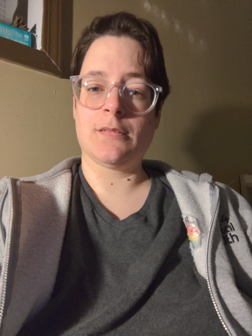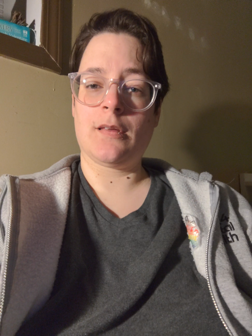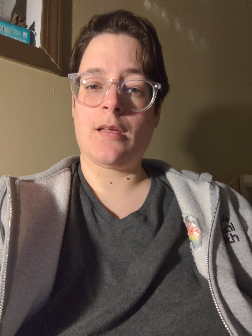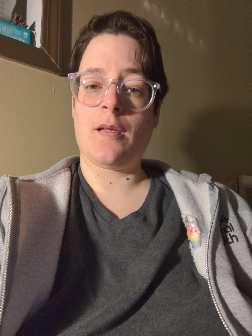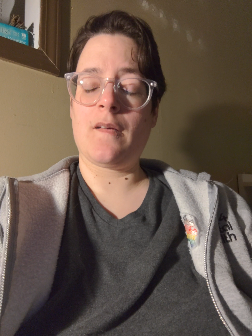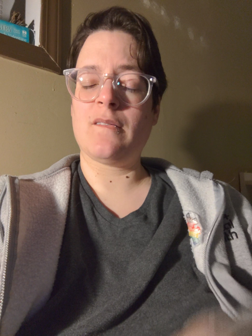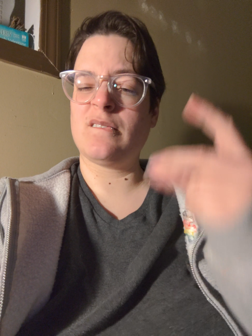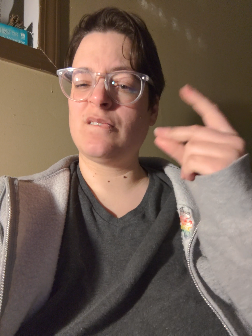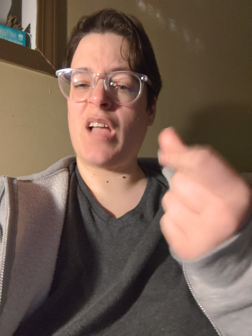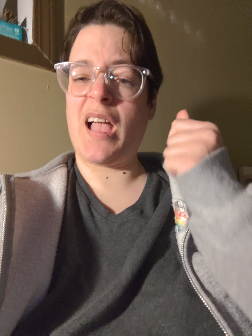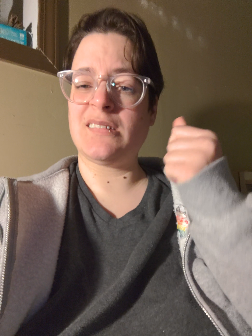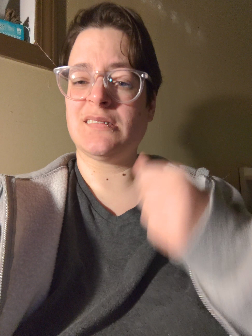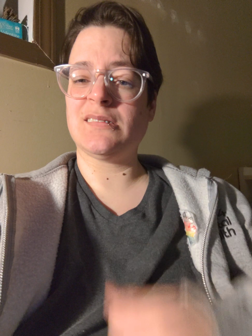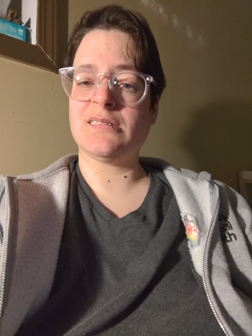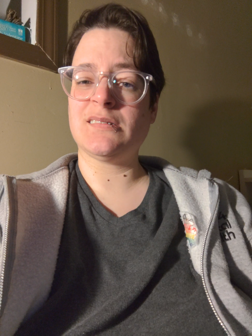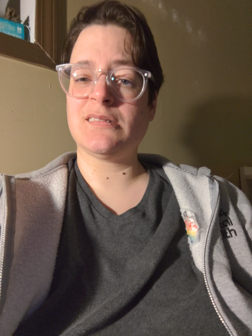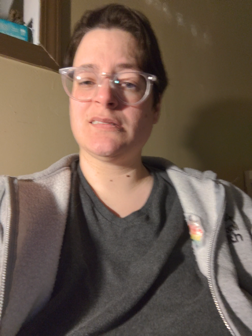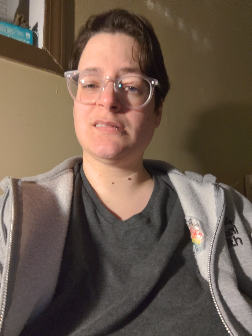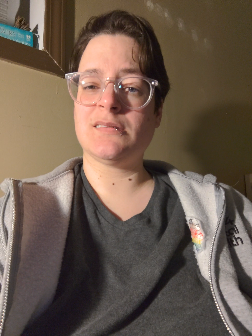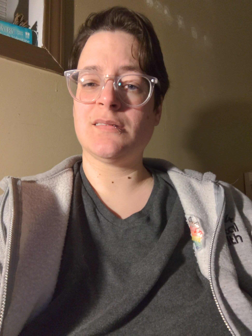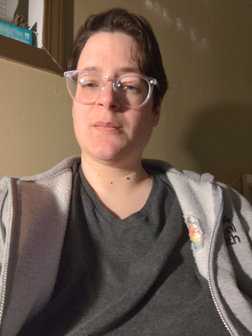fast